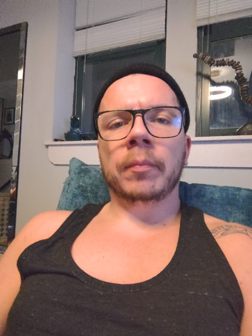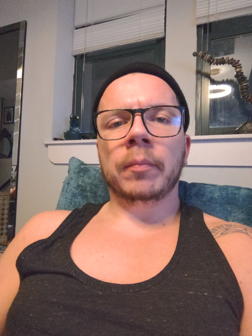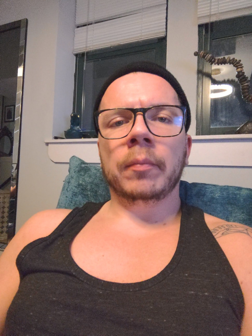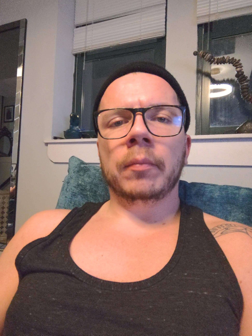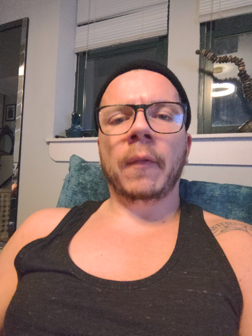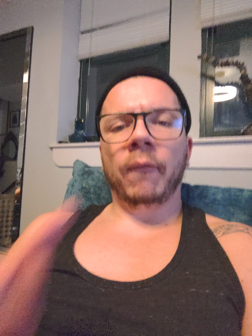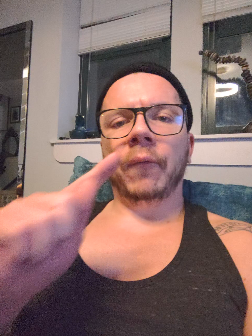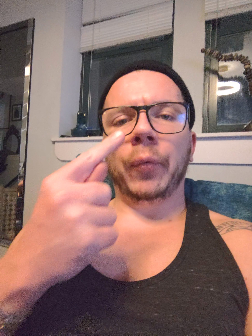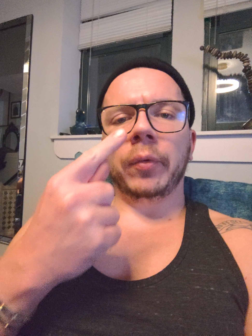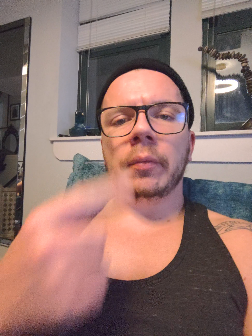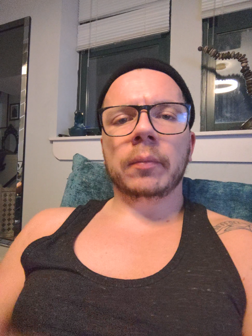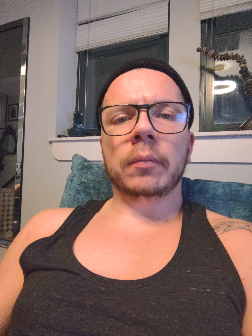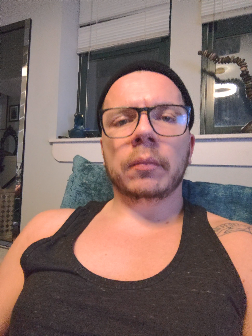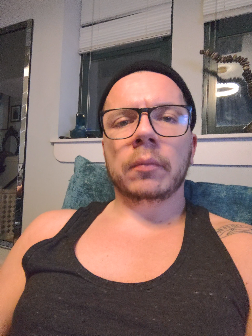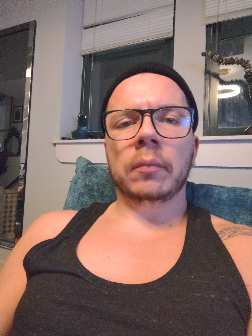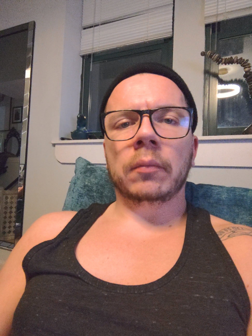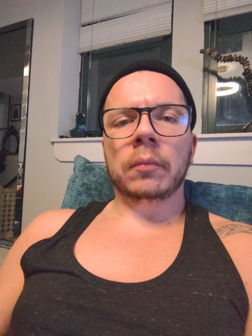first